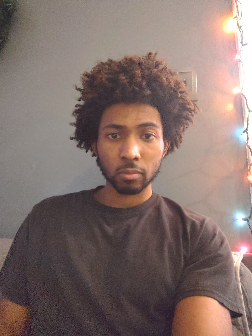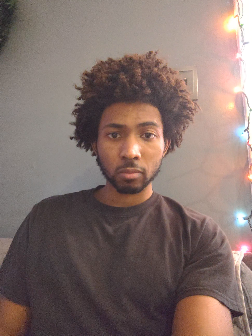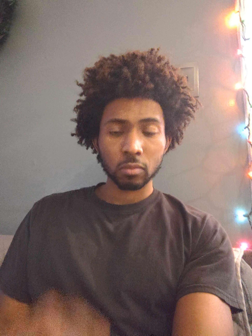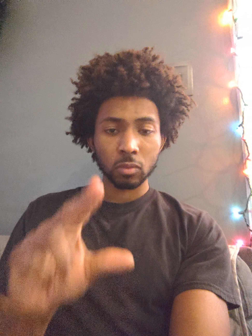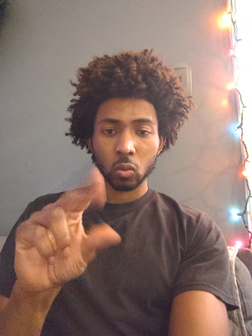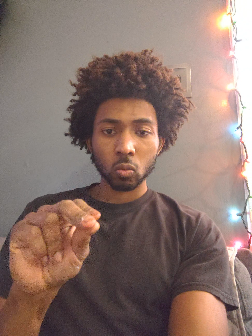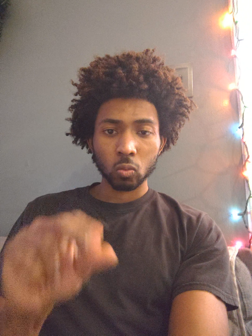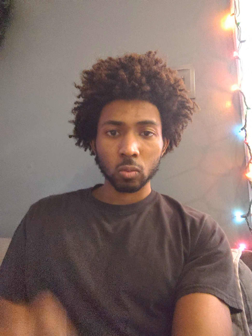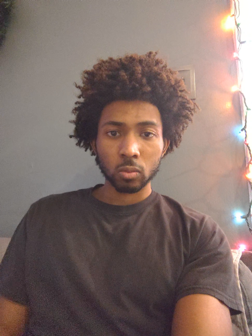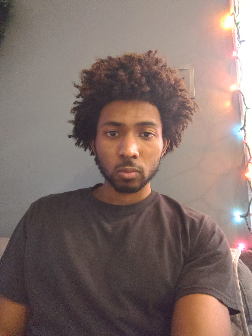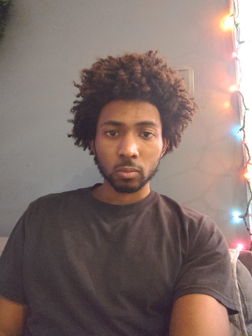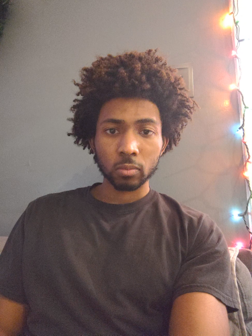no